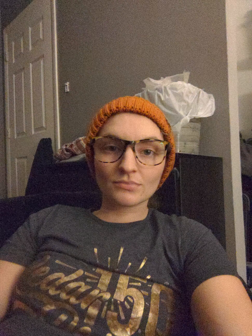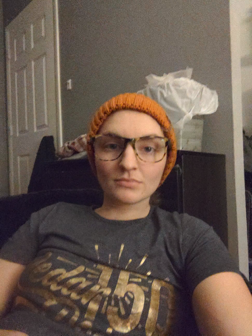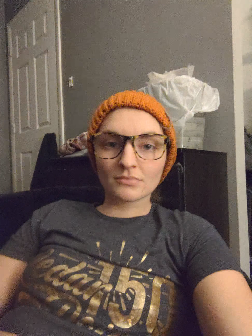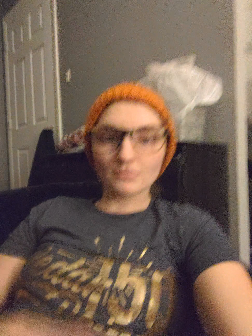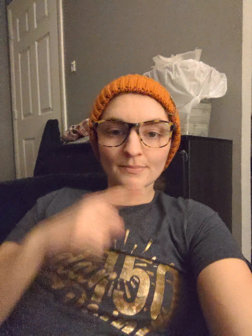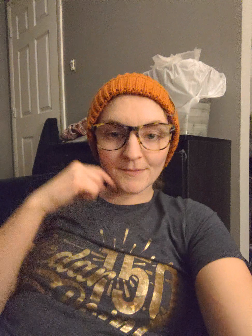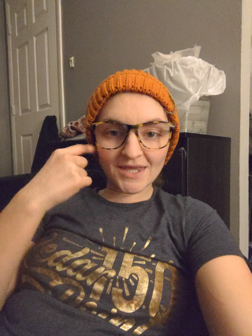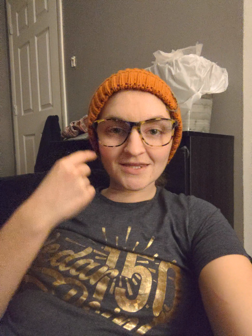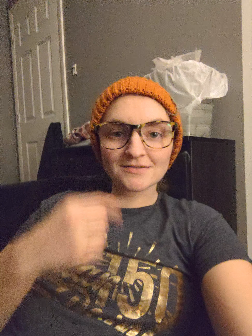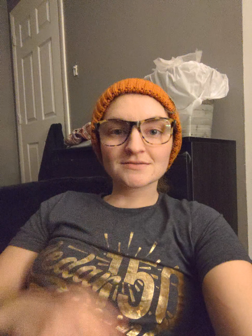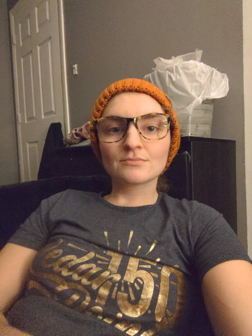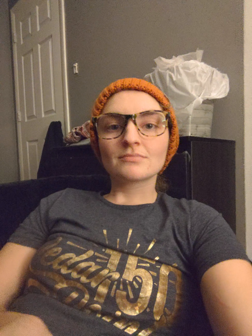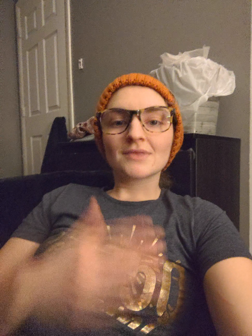smile